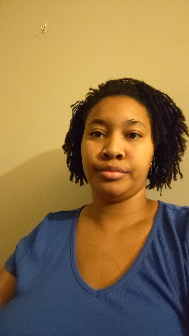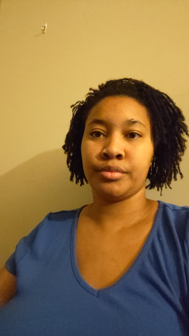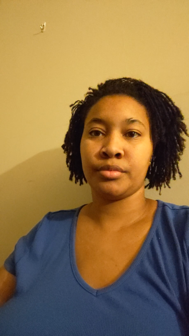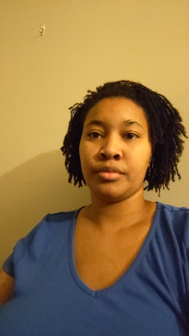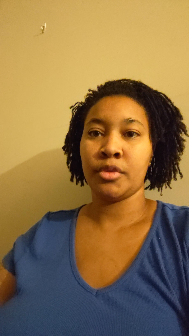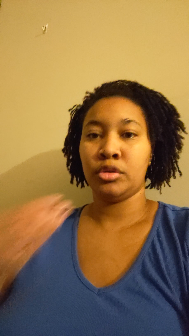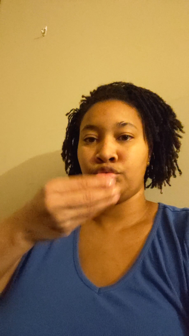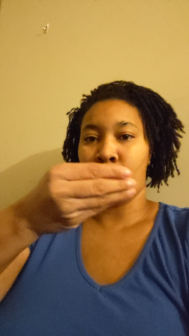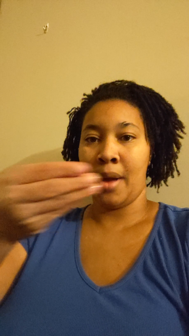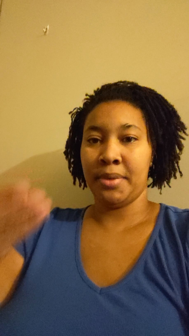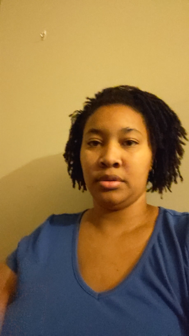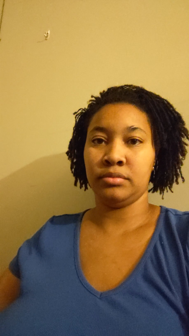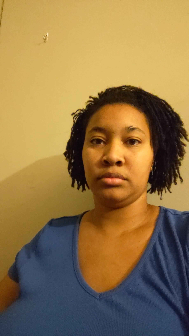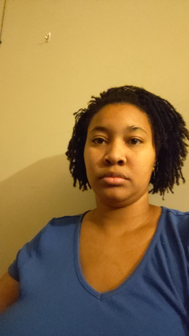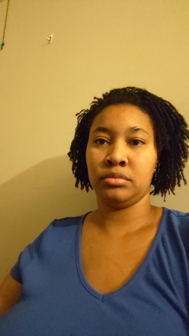shopping